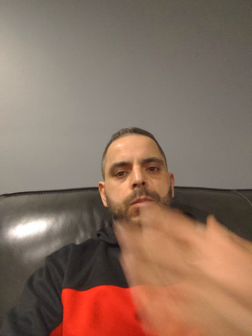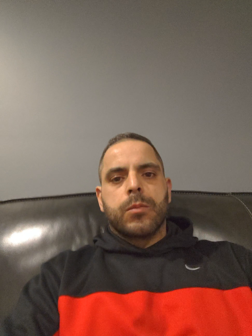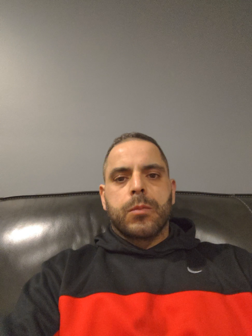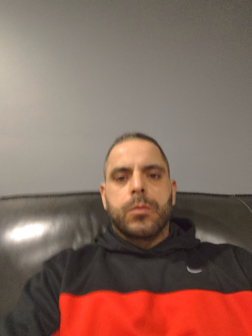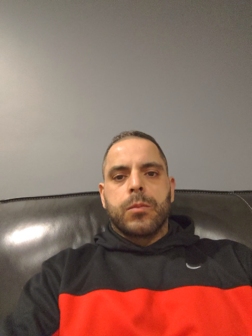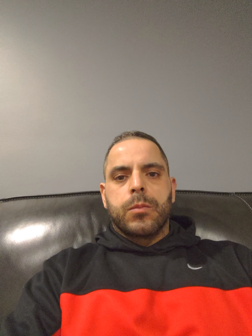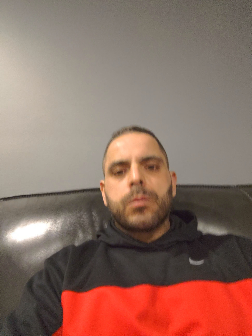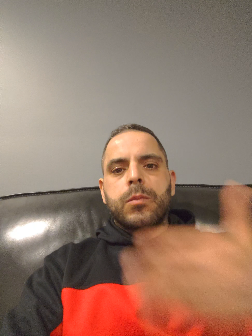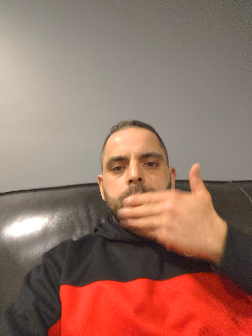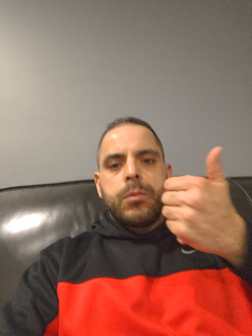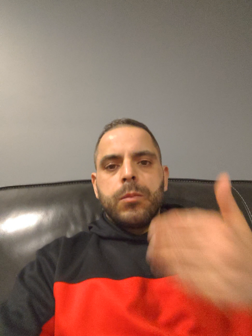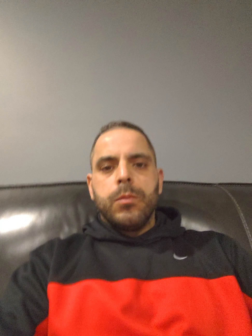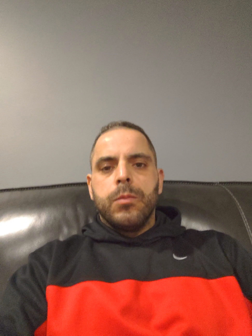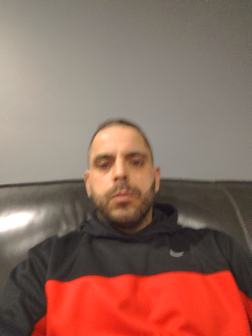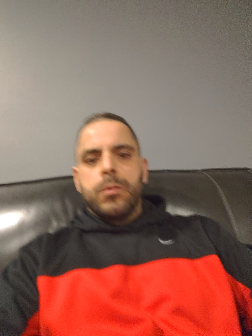better